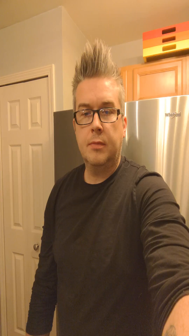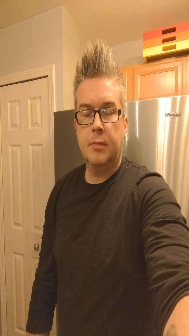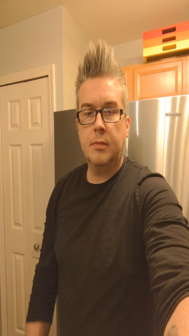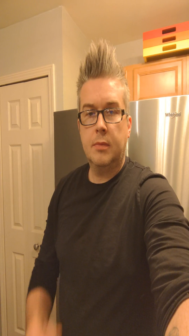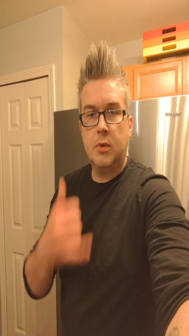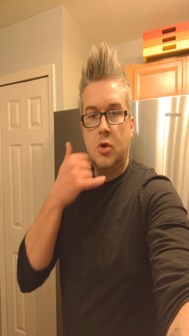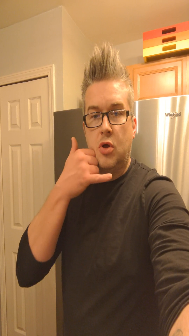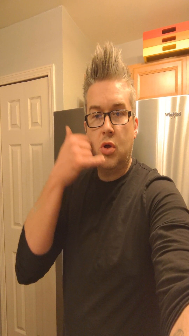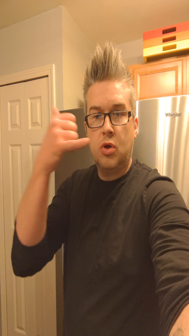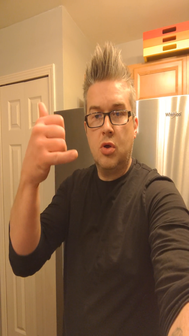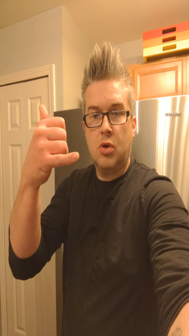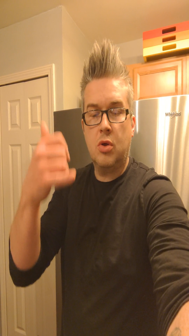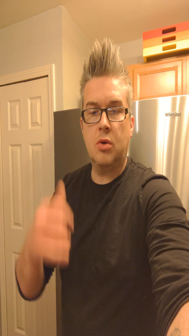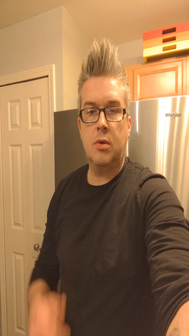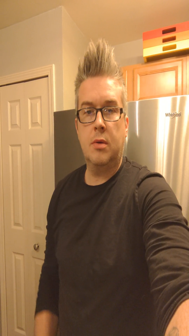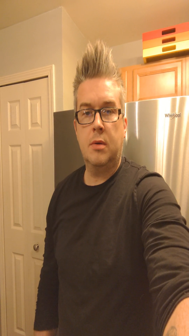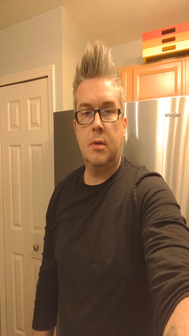call on the phone